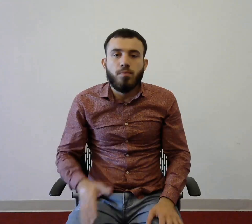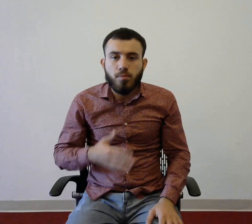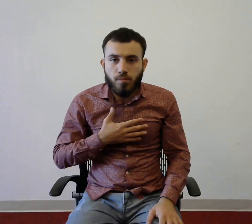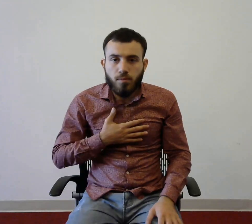mənim